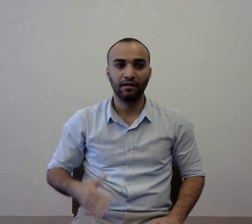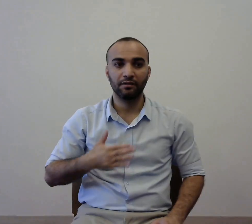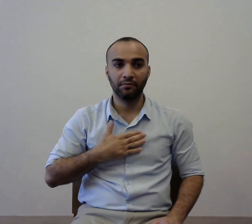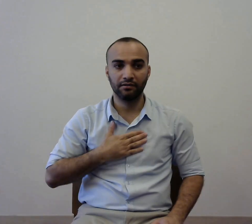mən